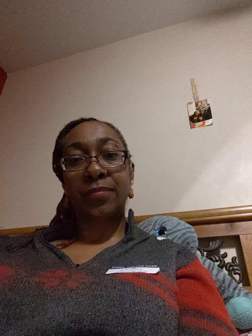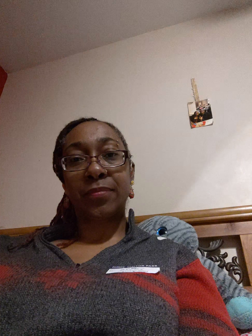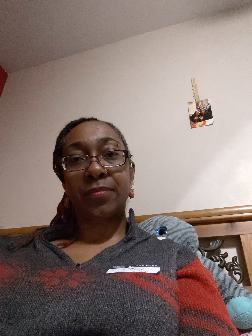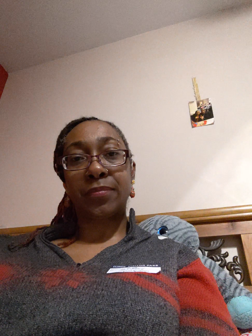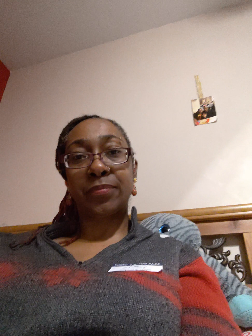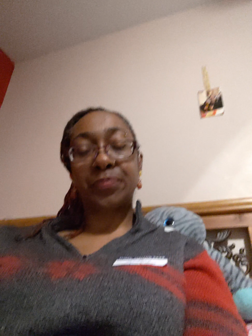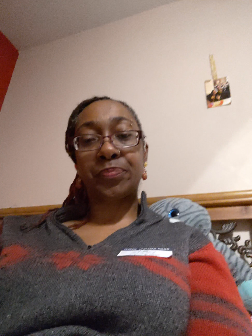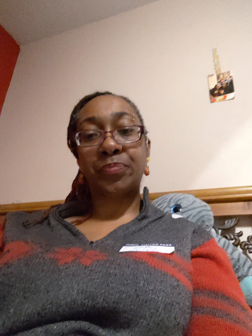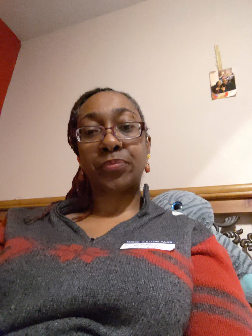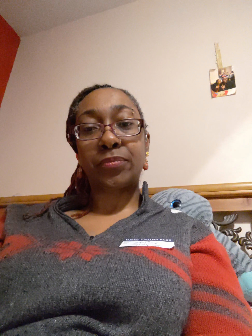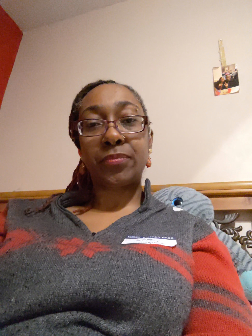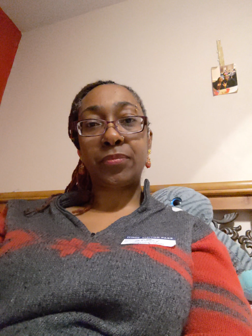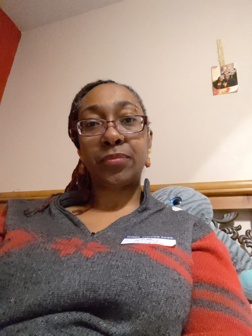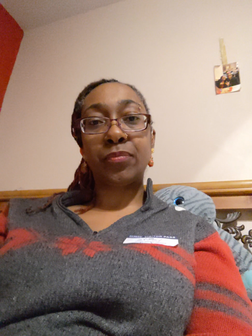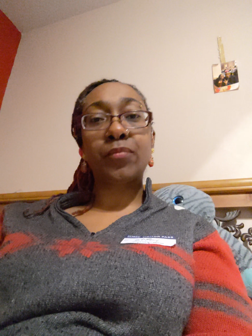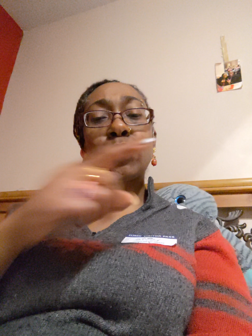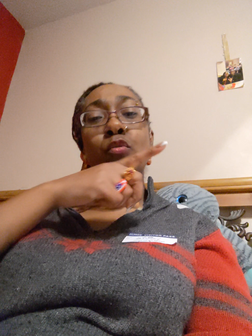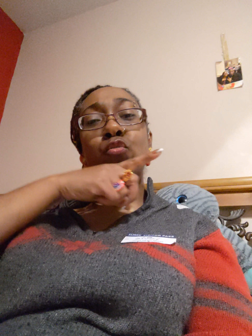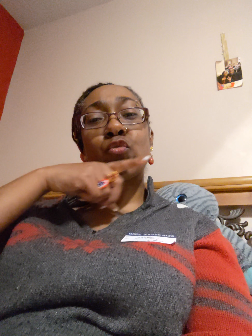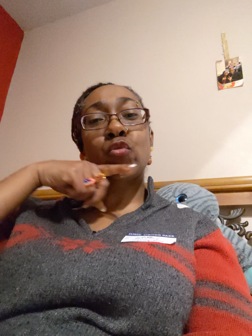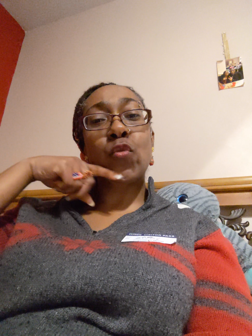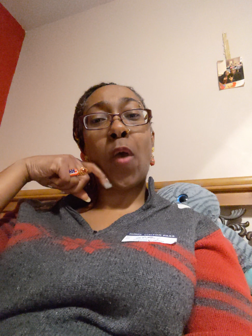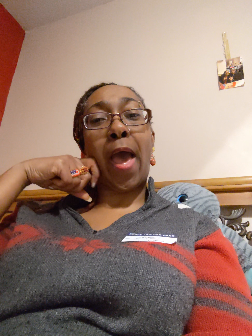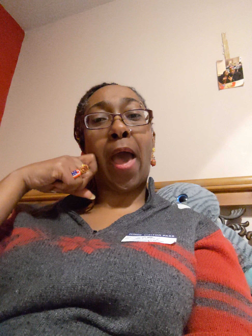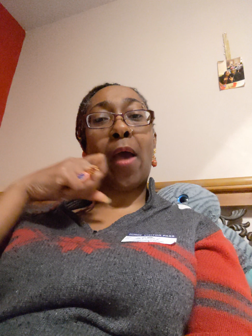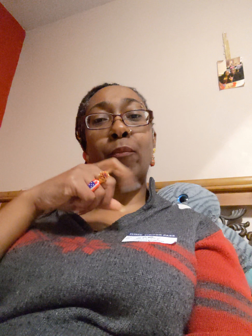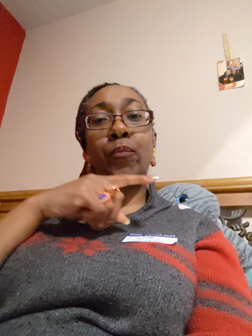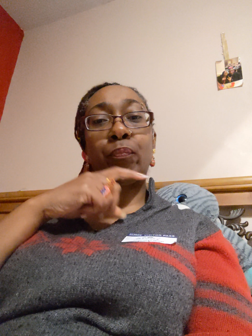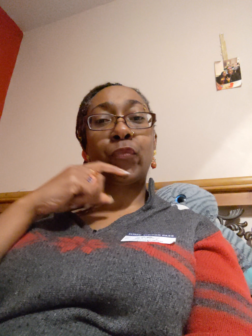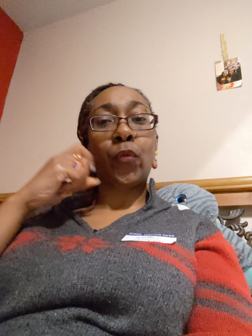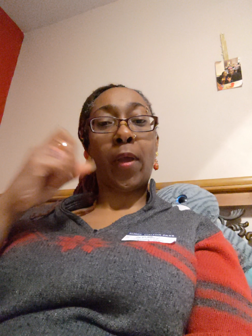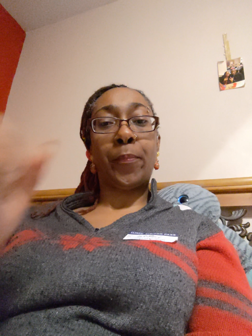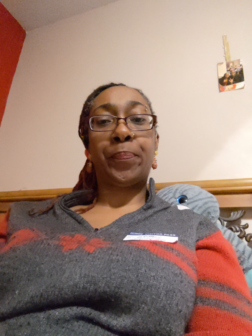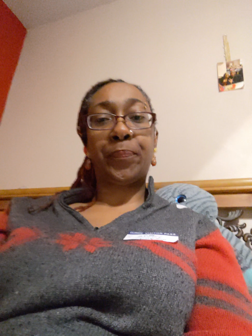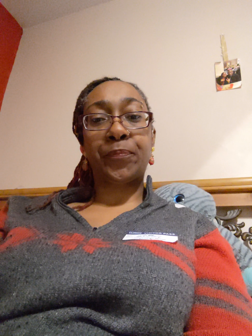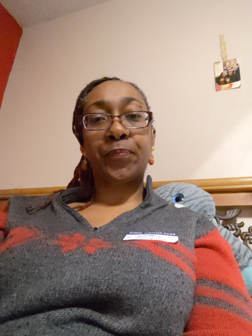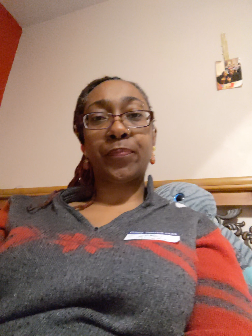dryer